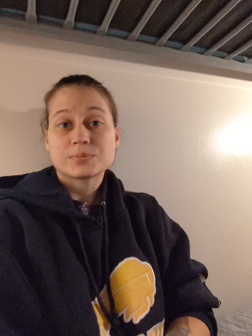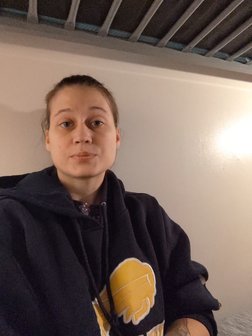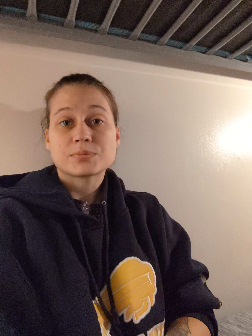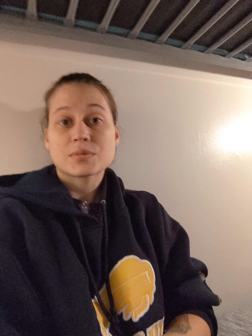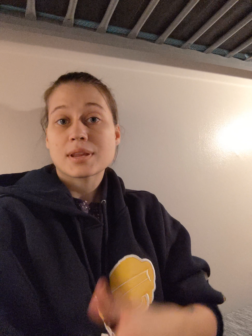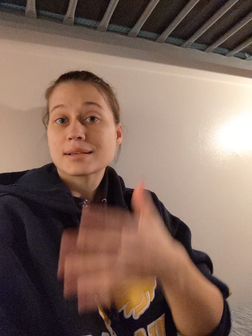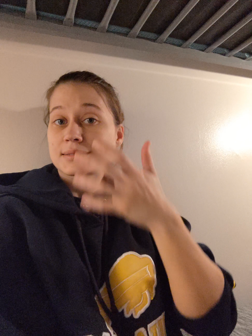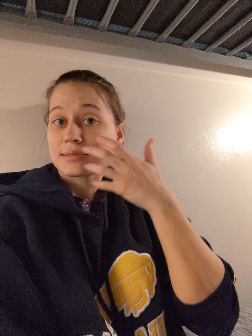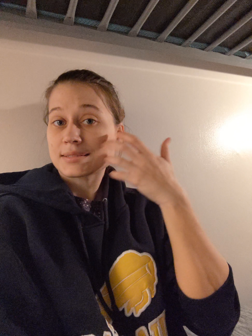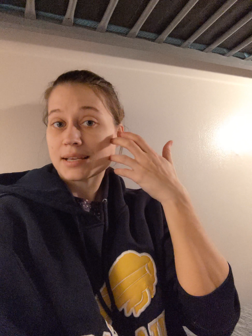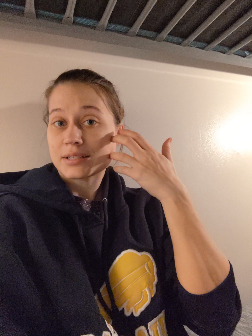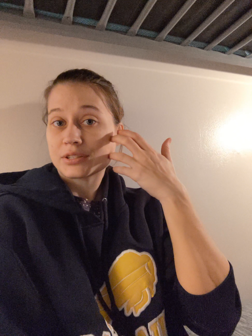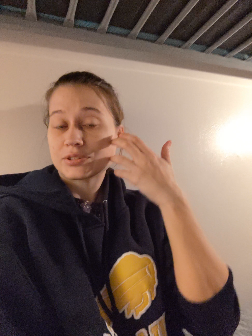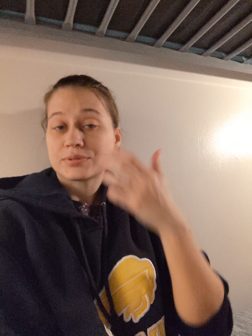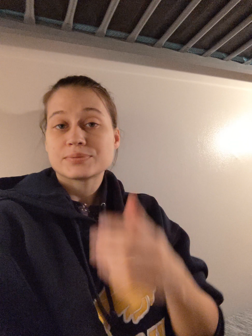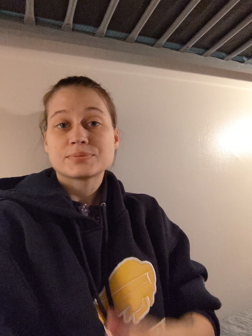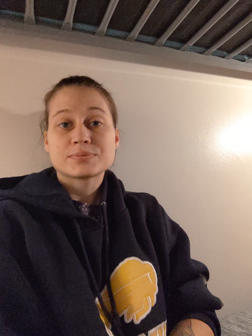tiger